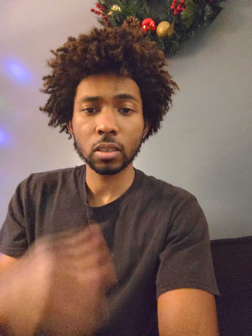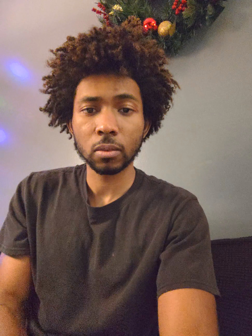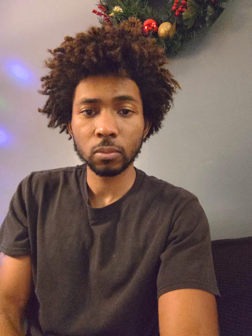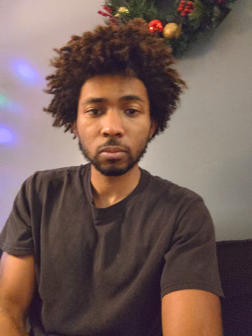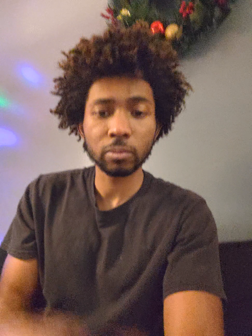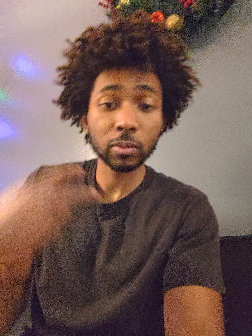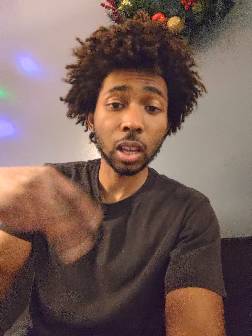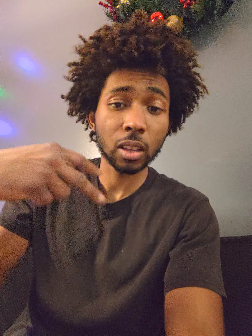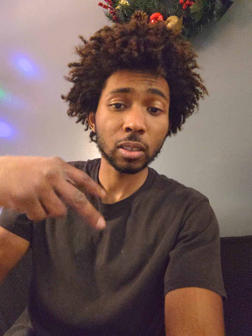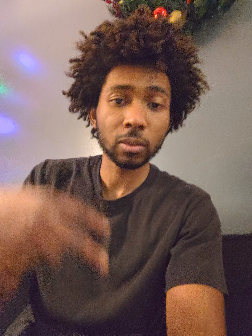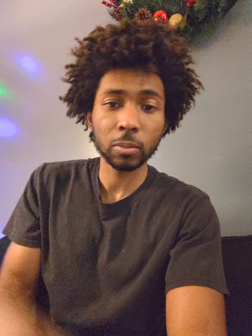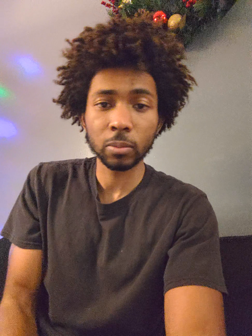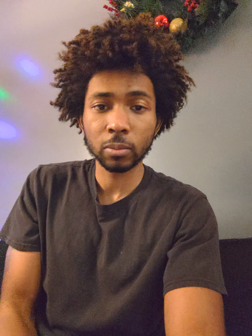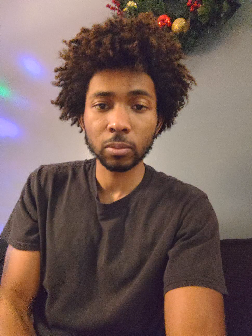dance